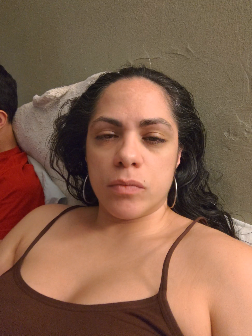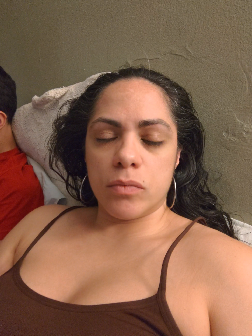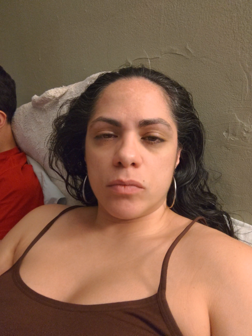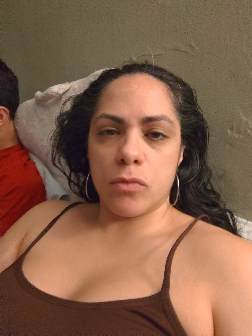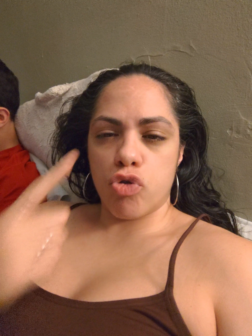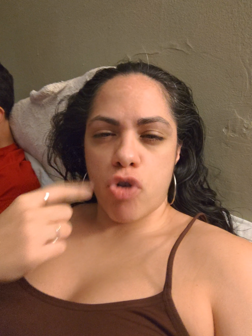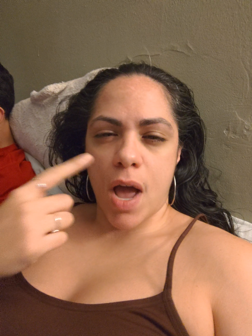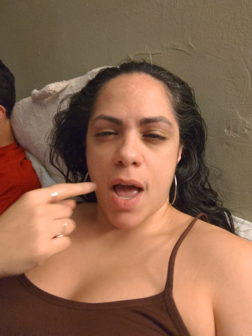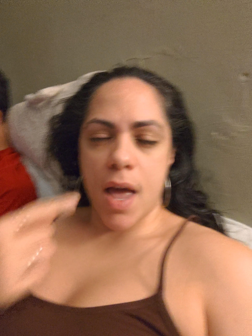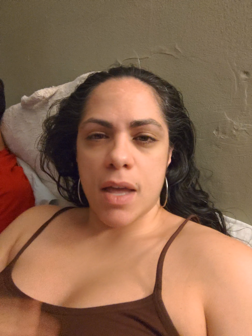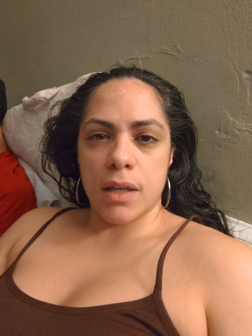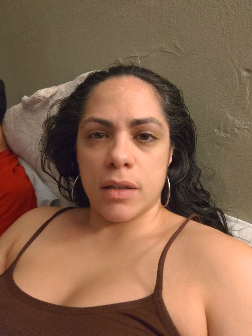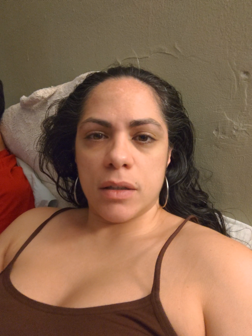cry